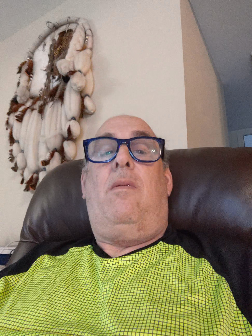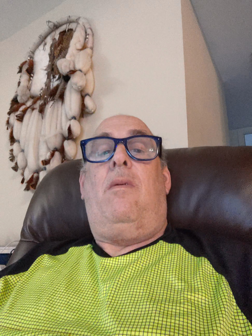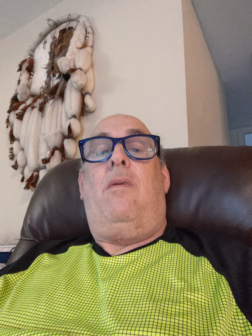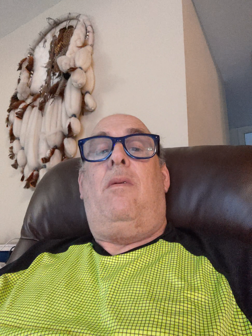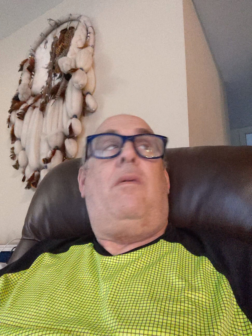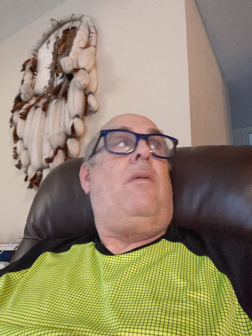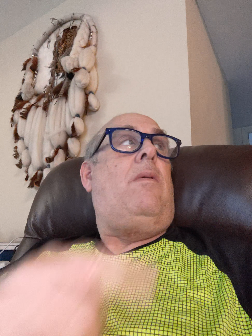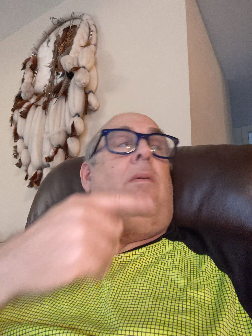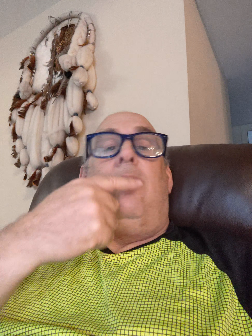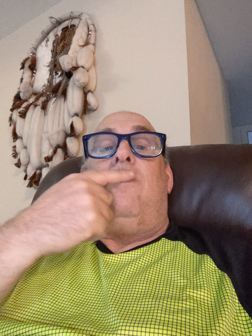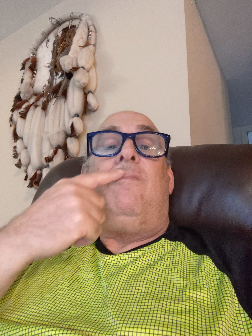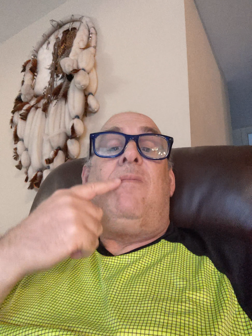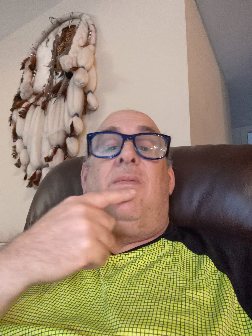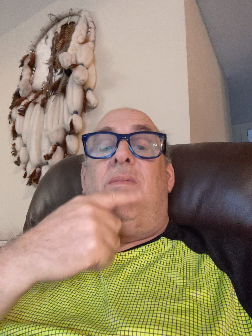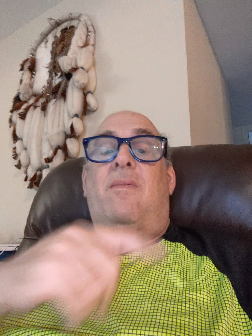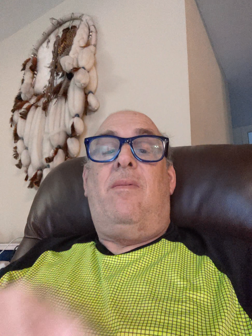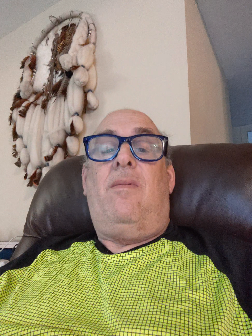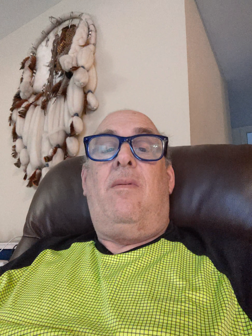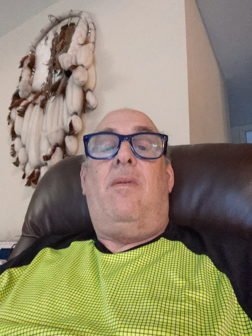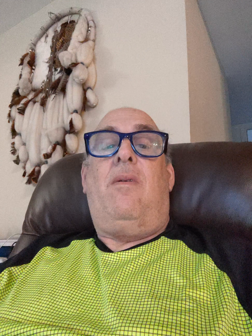lips